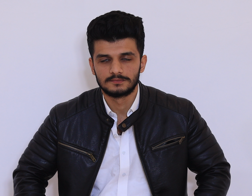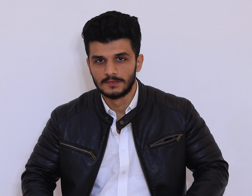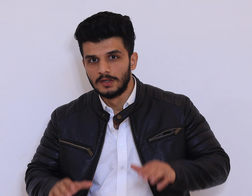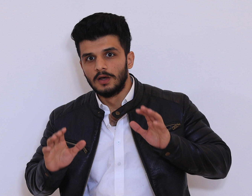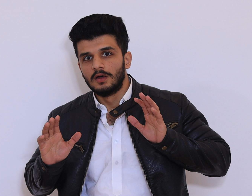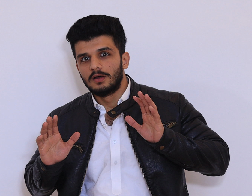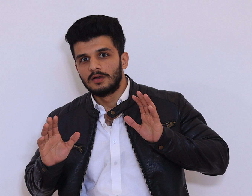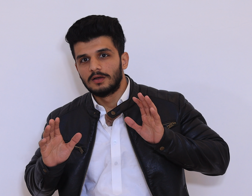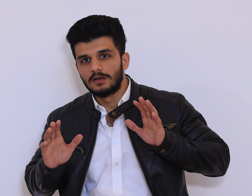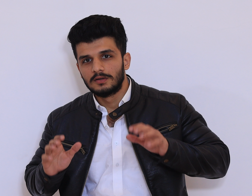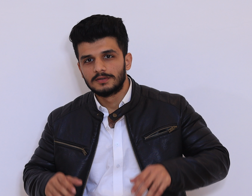scared